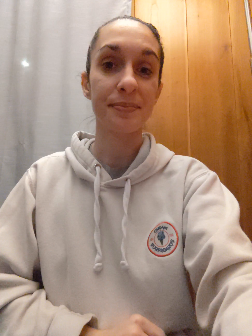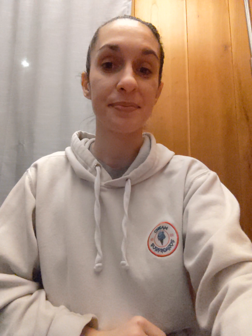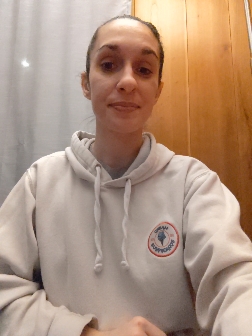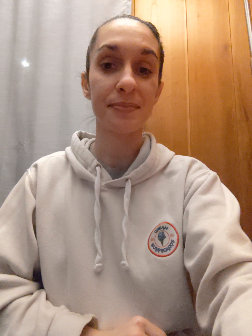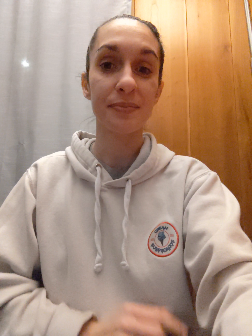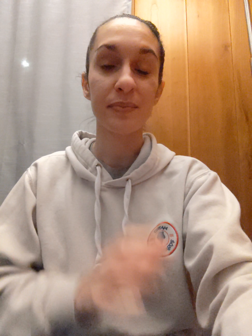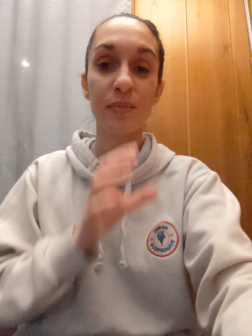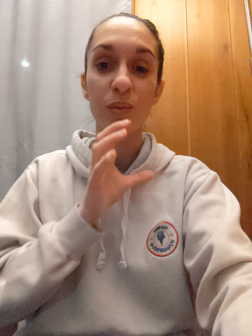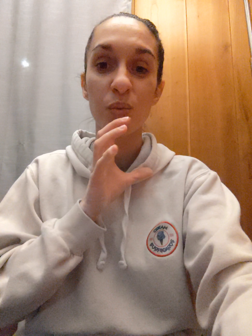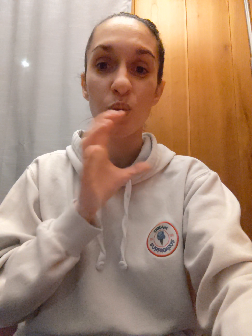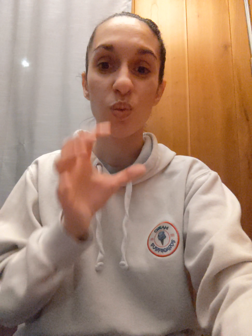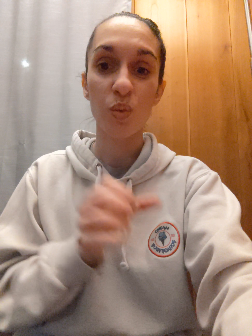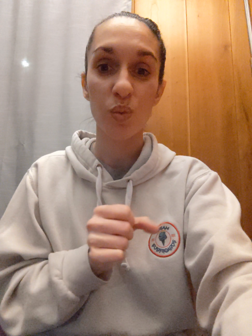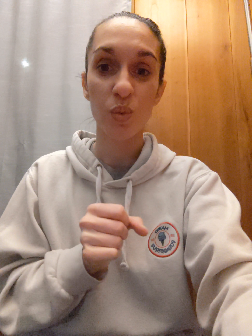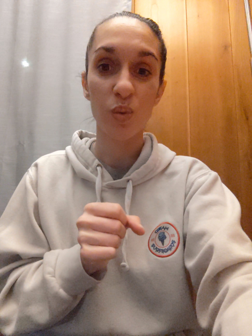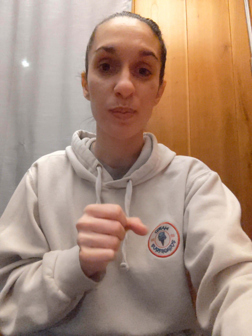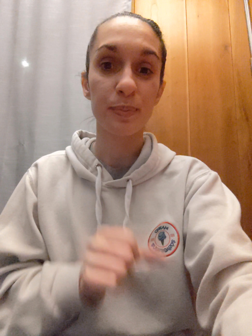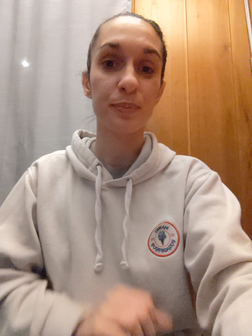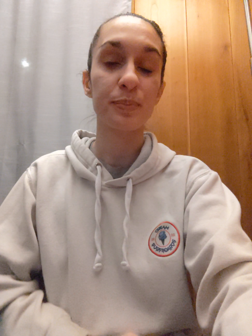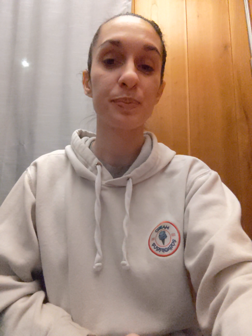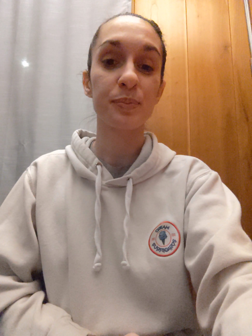old